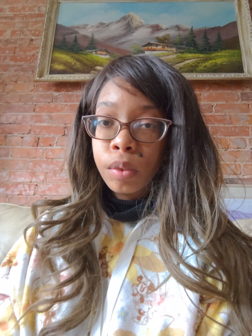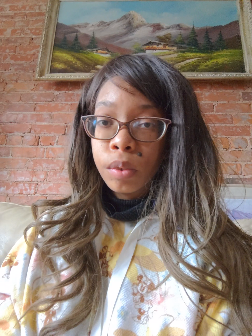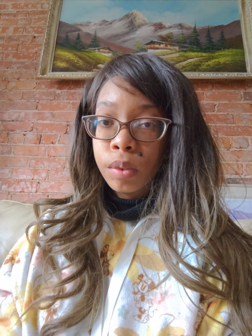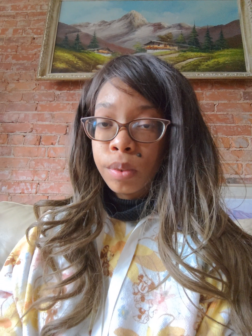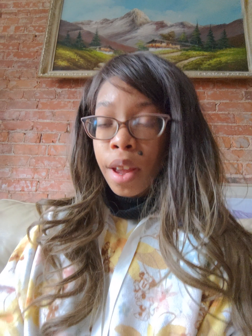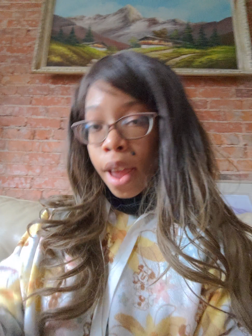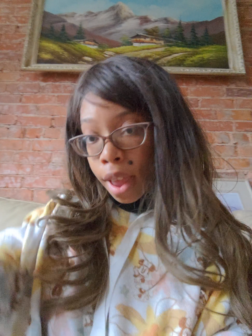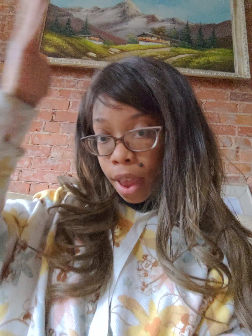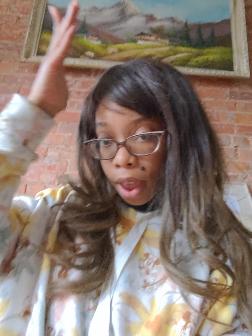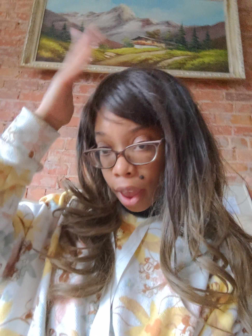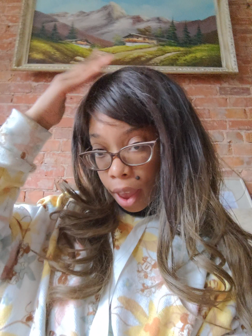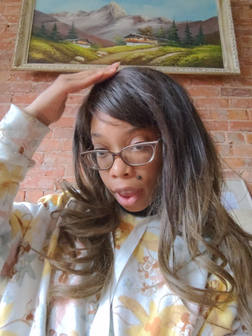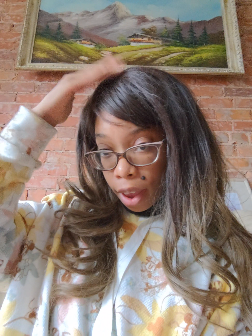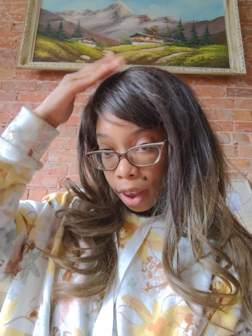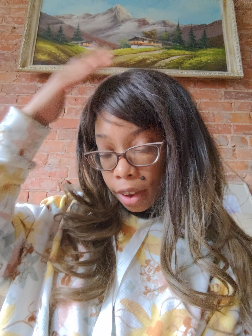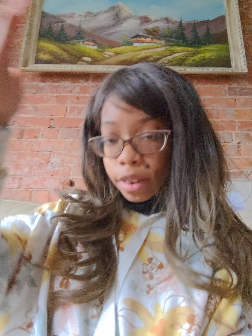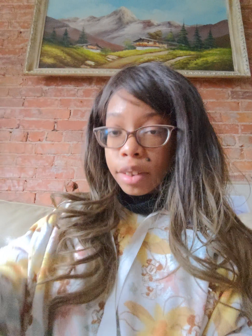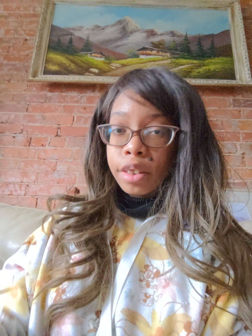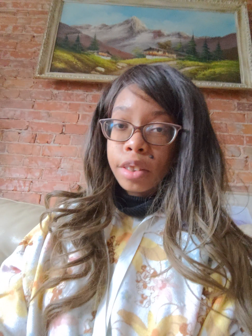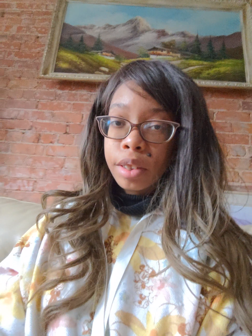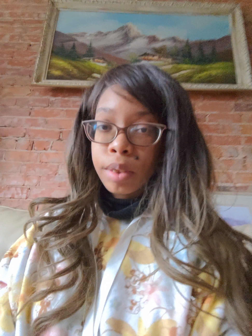hat